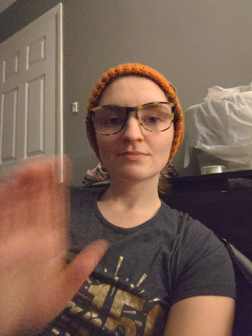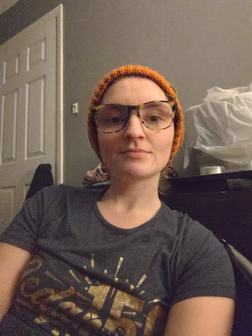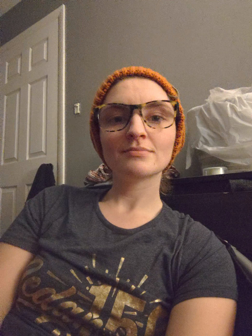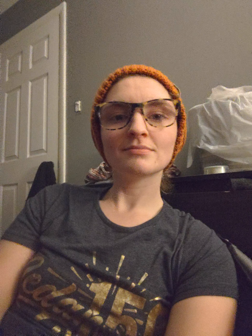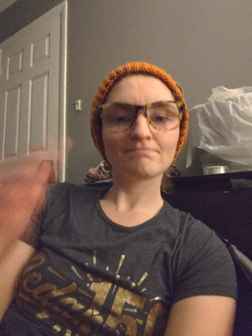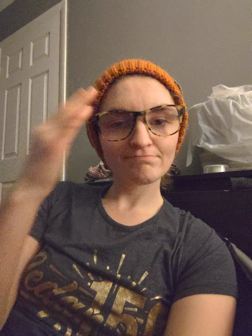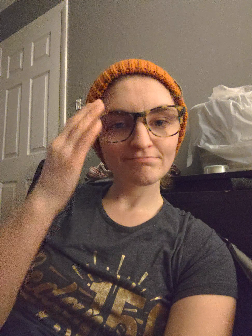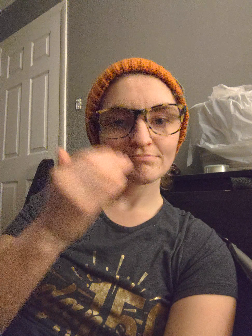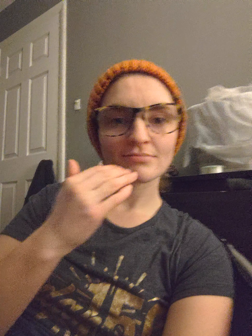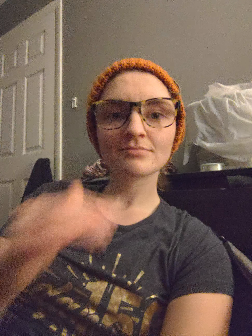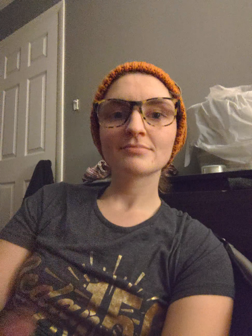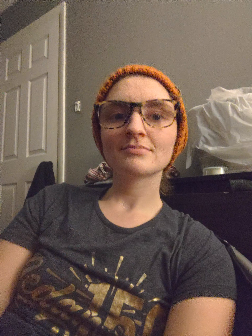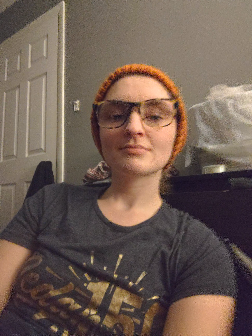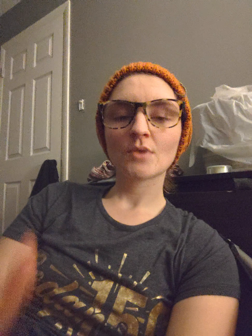head